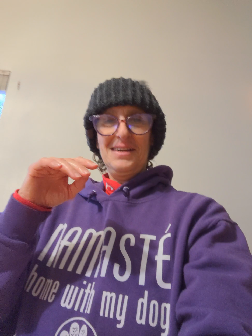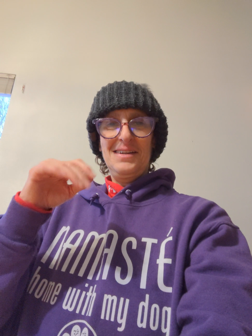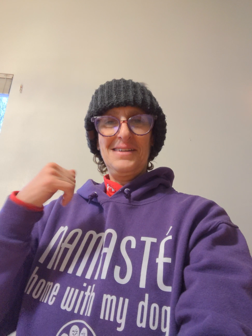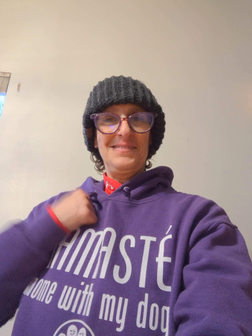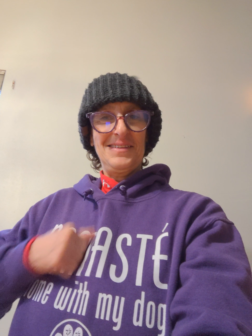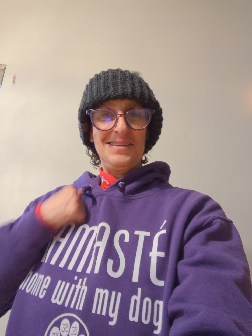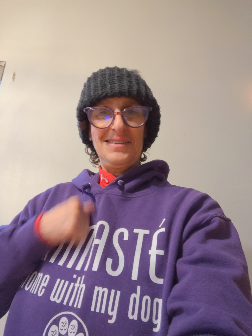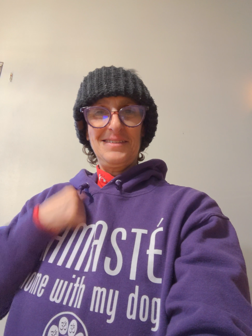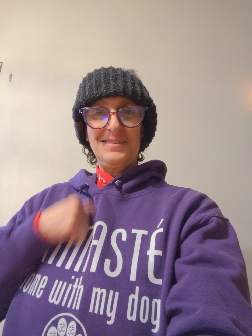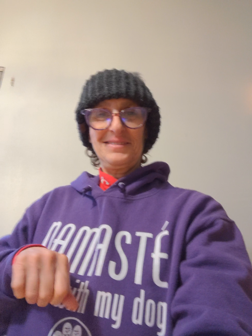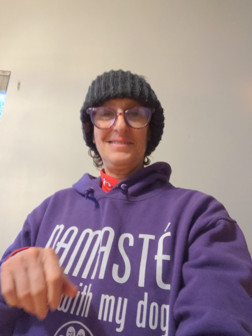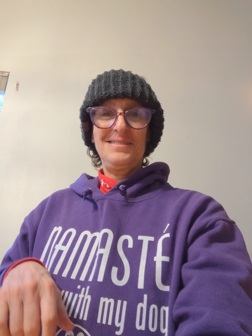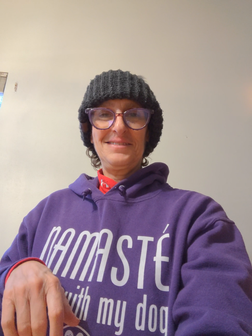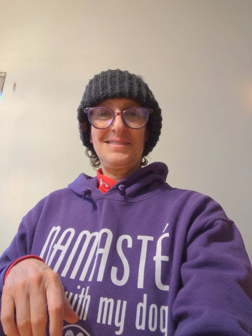bath